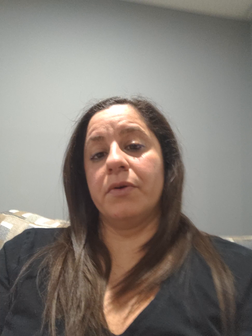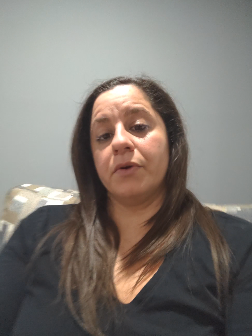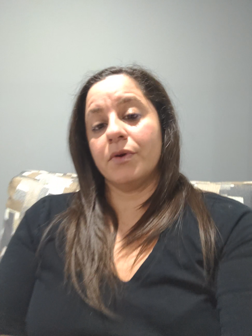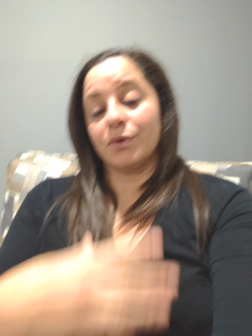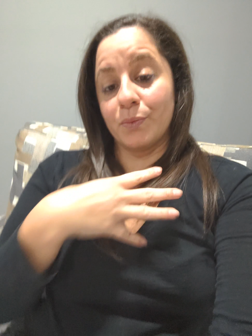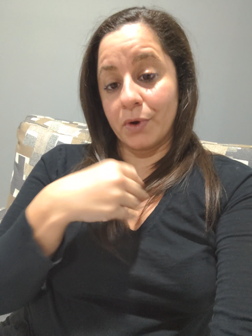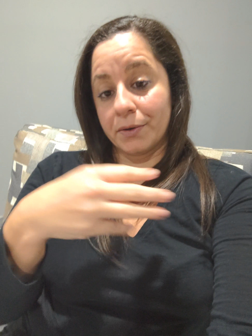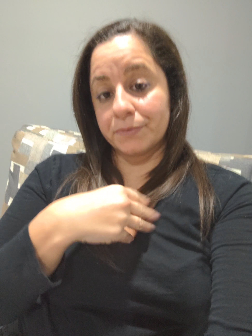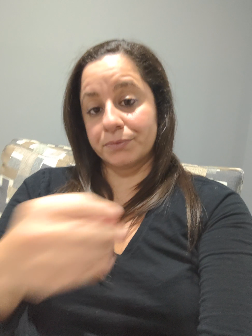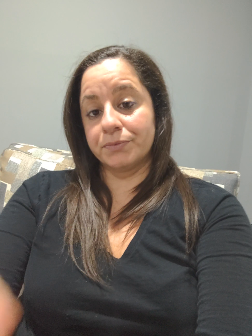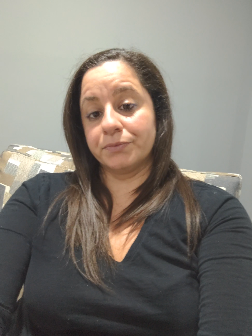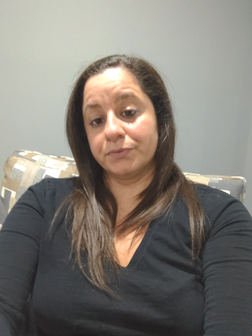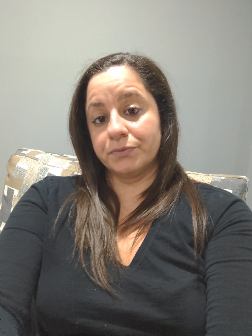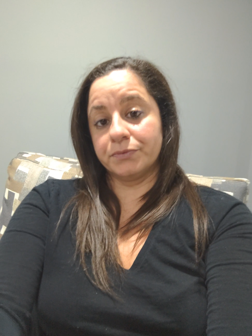white